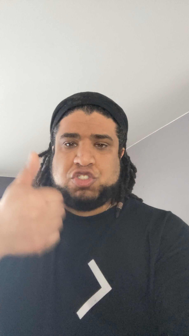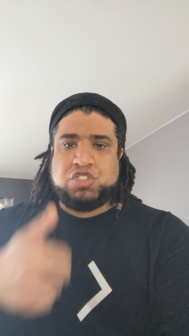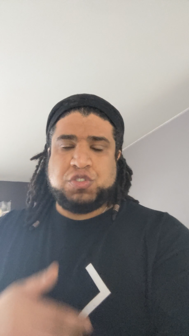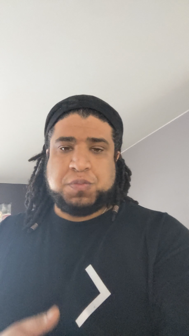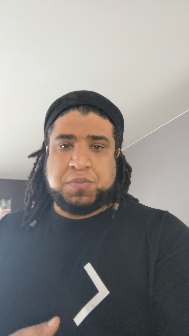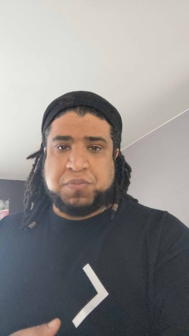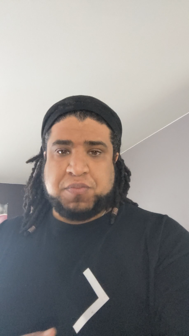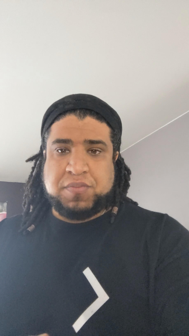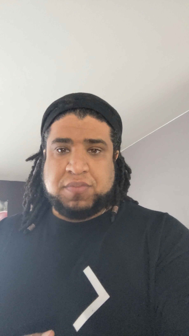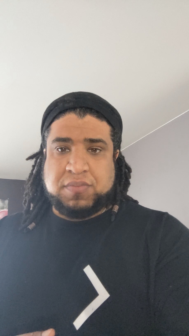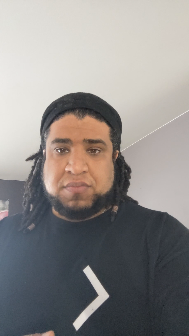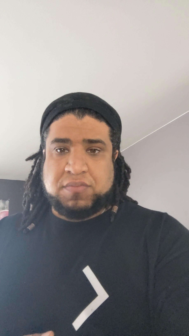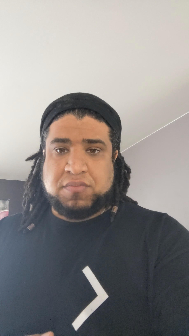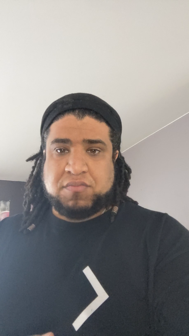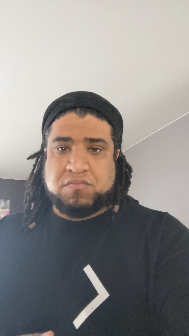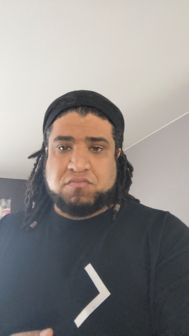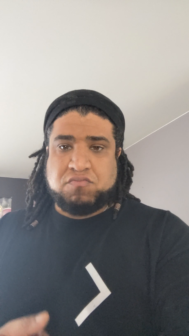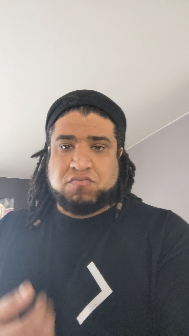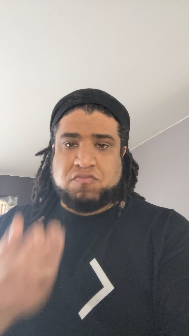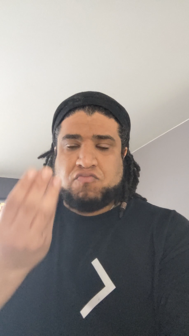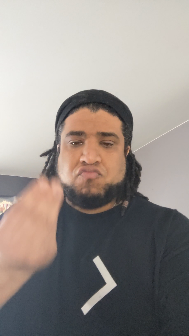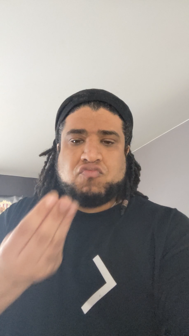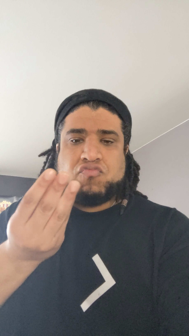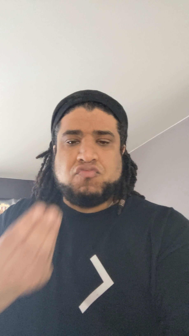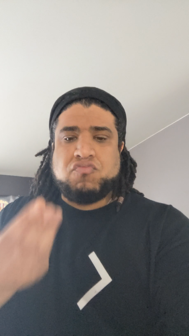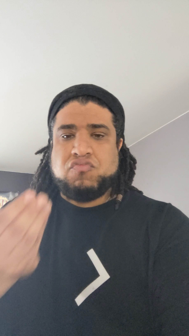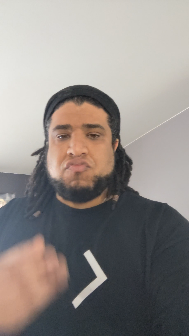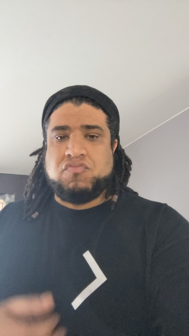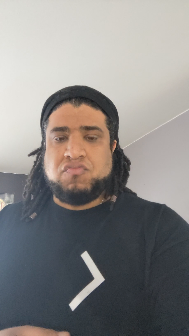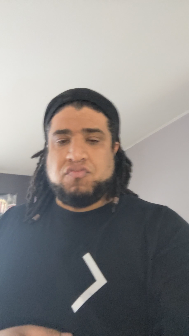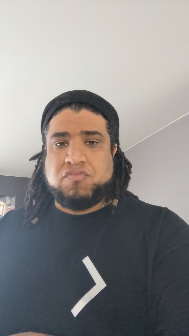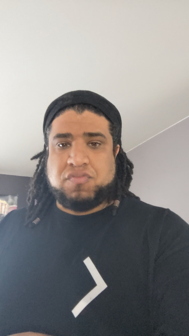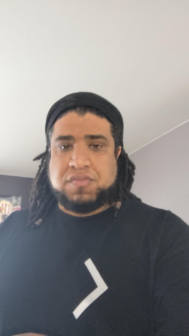gentle